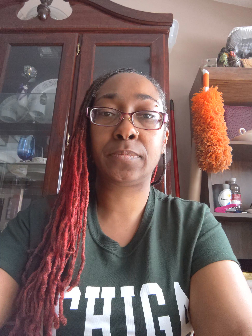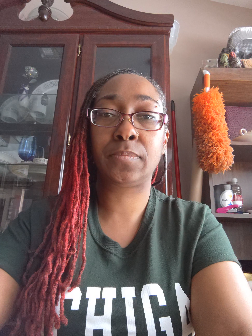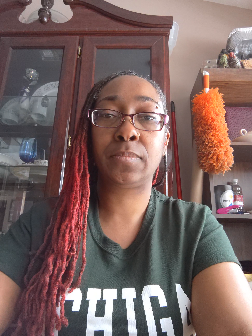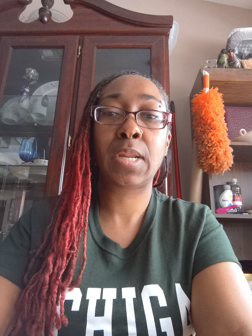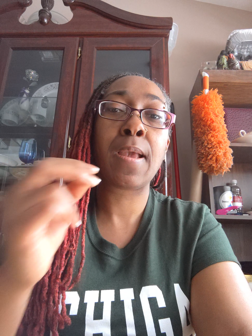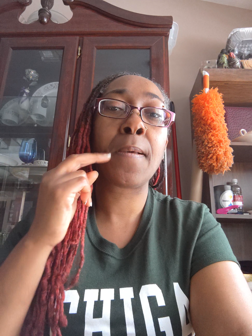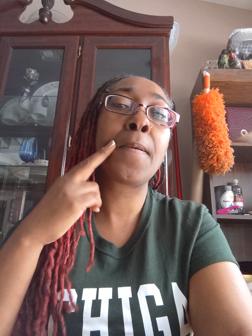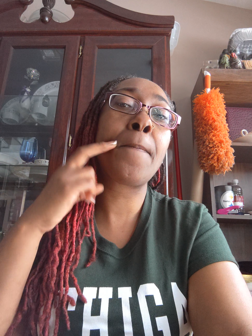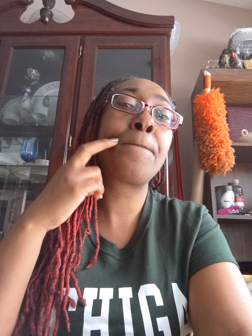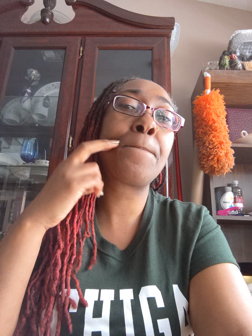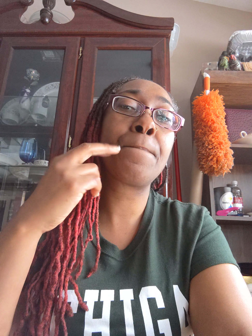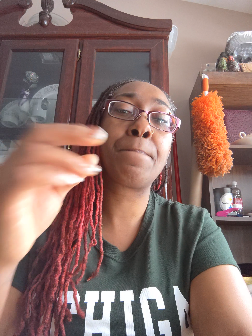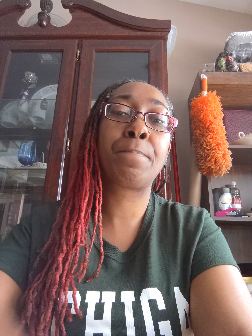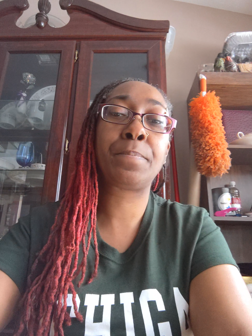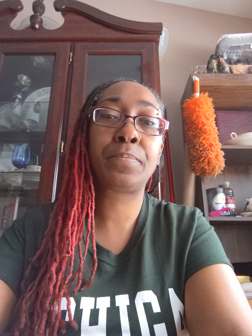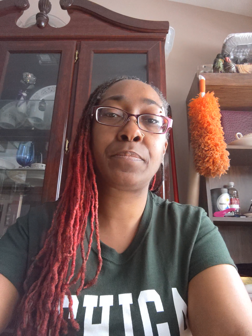gum